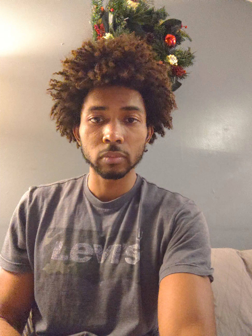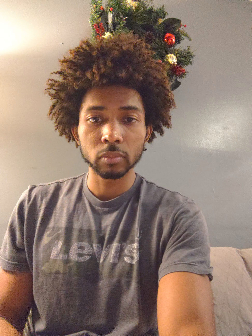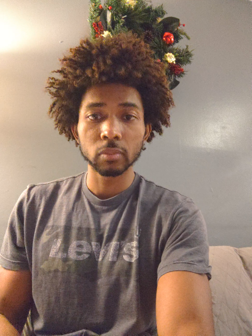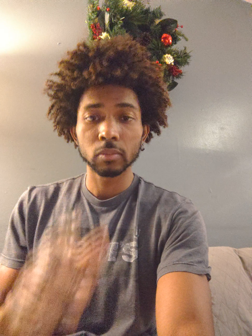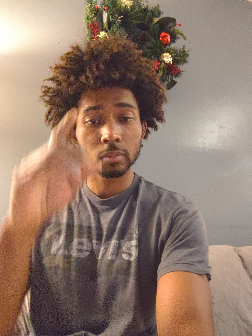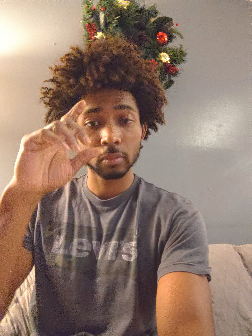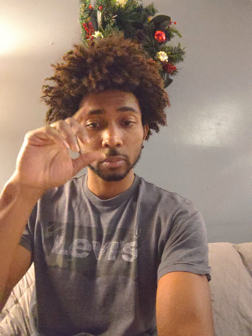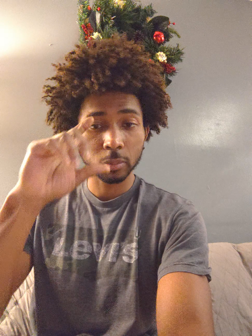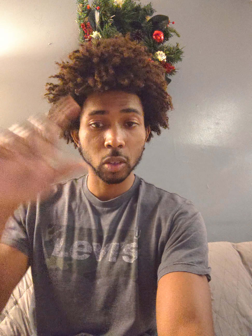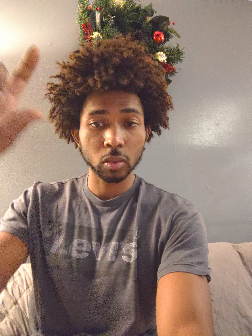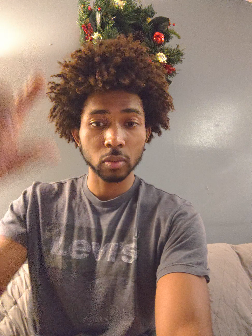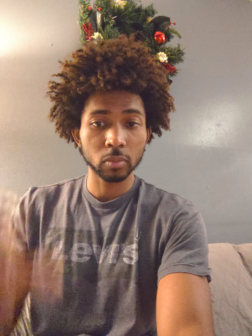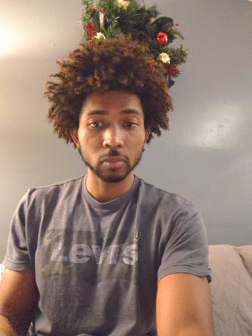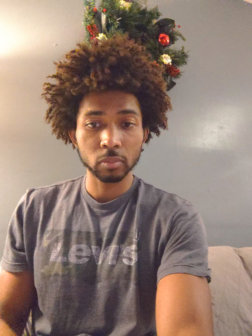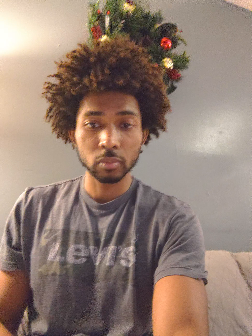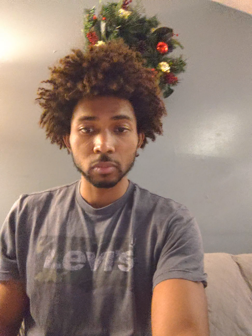moon